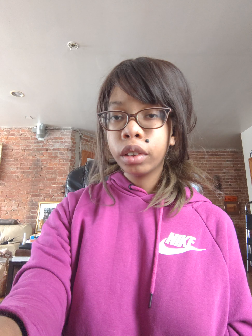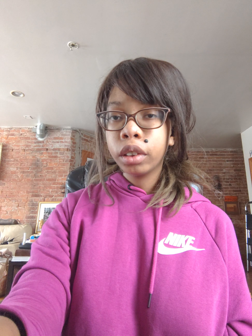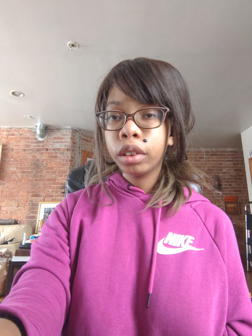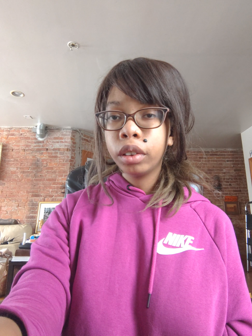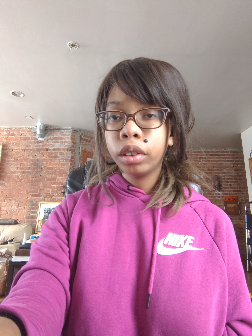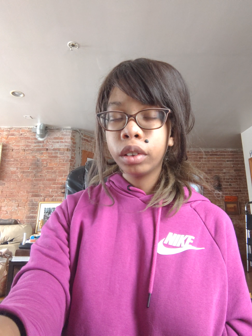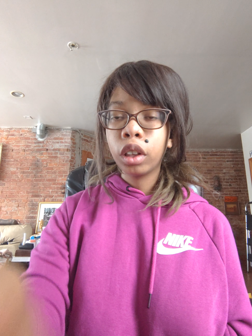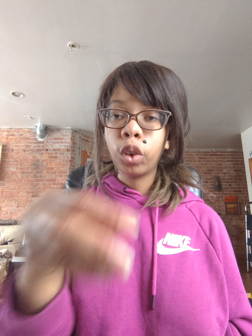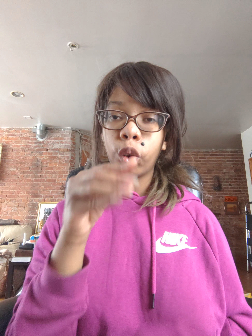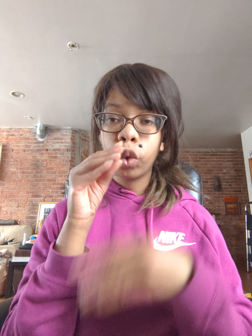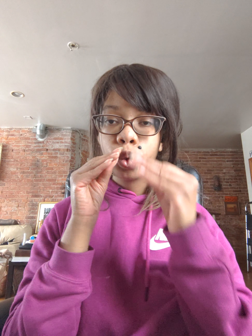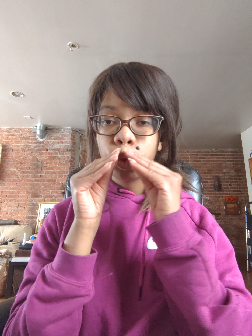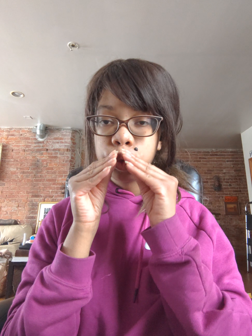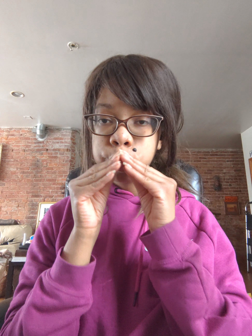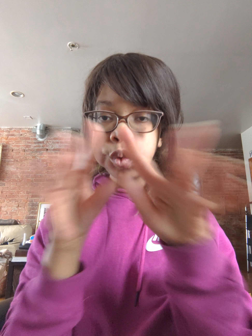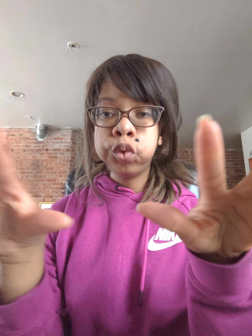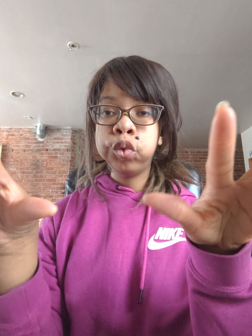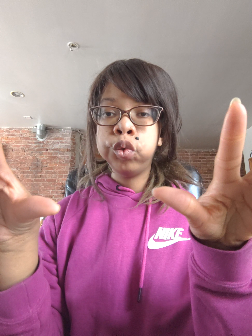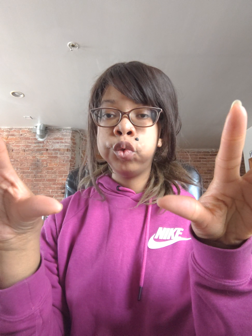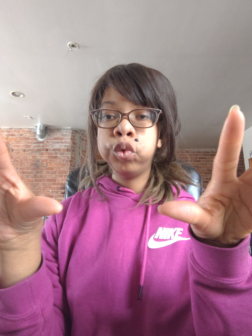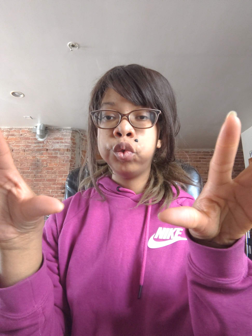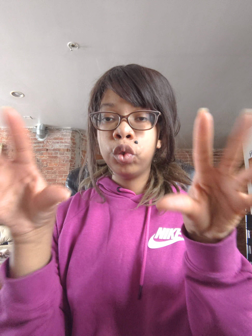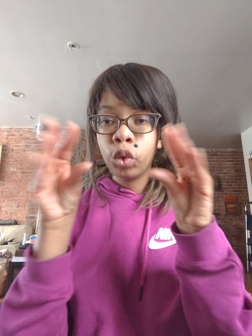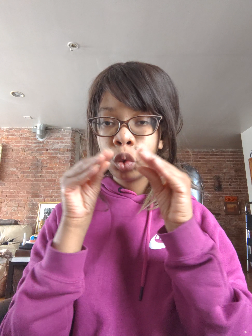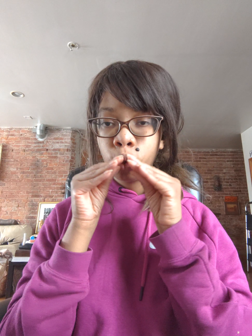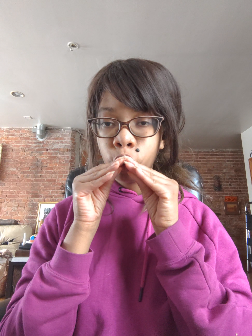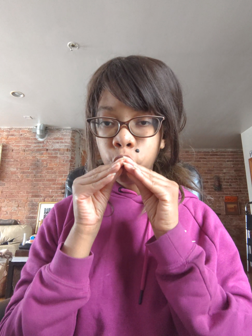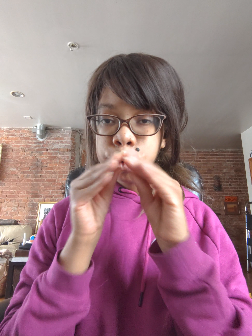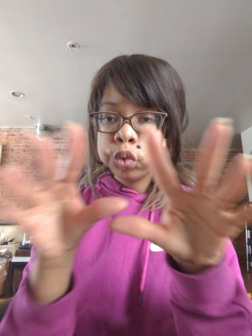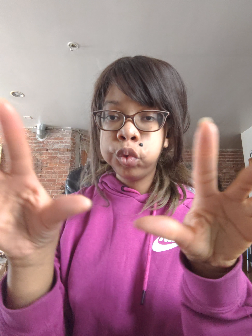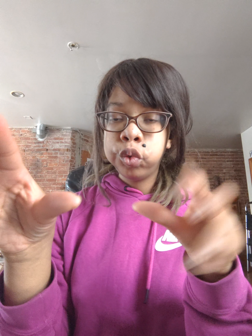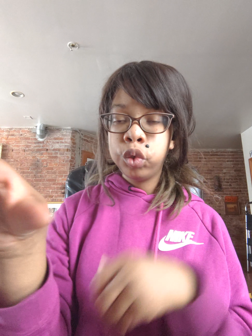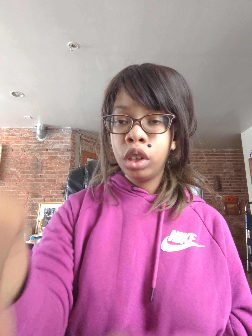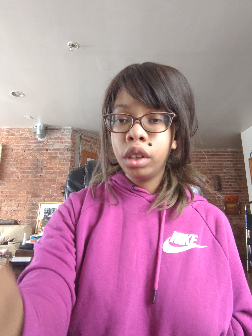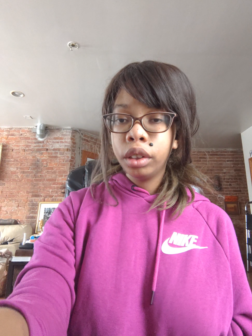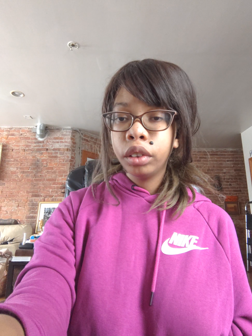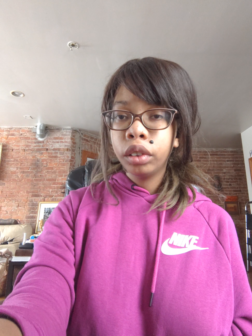blow